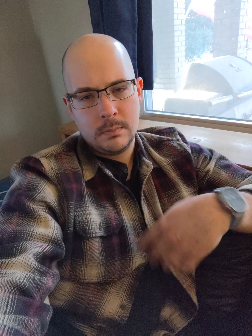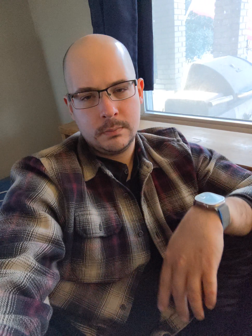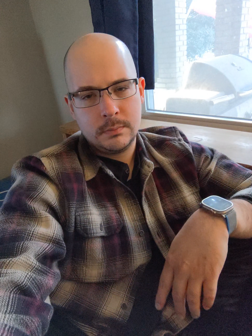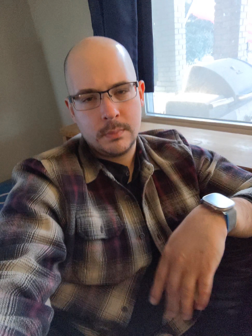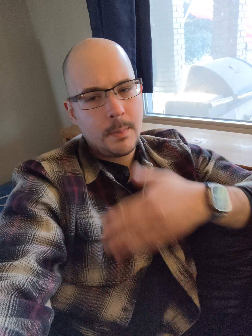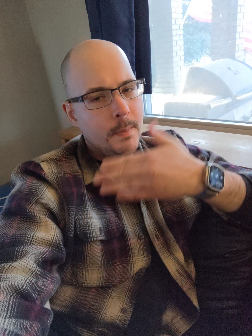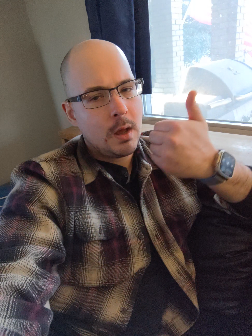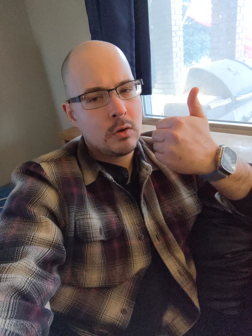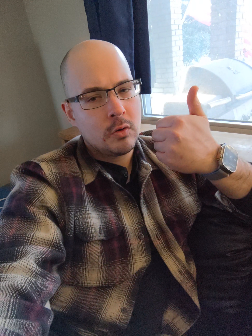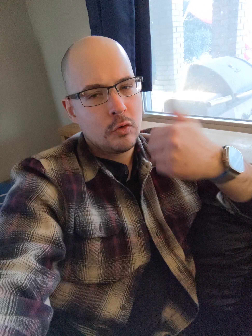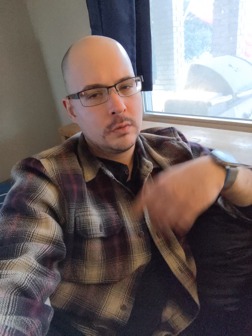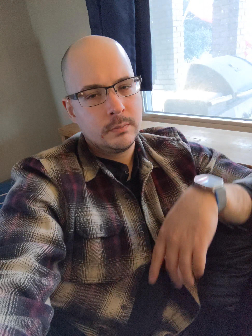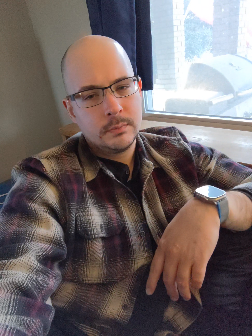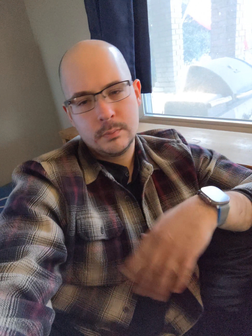better